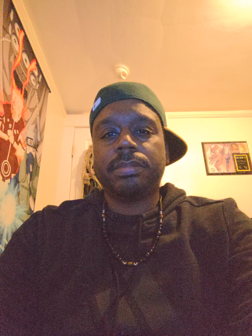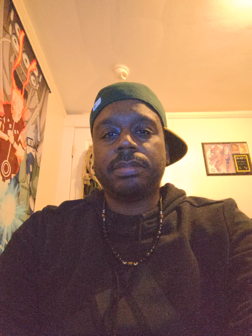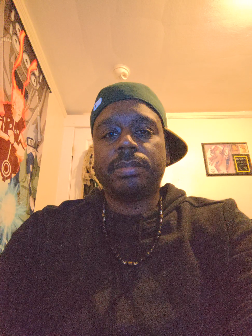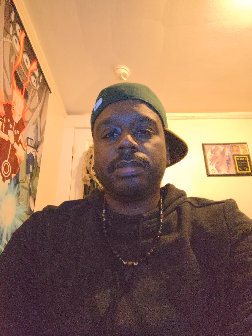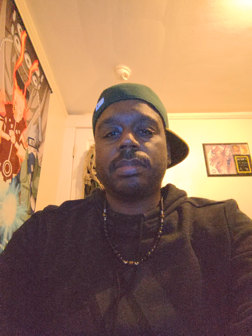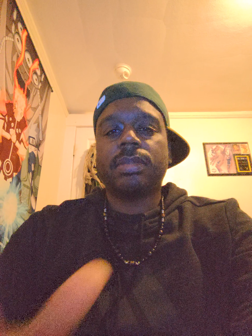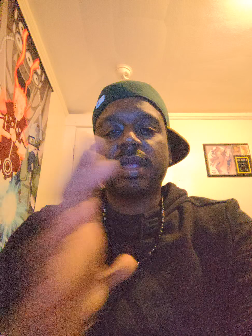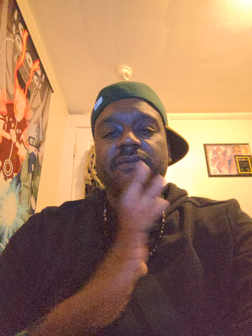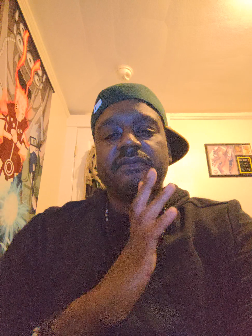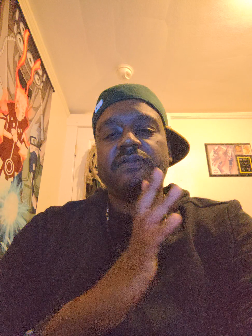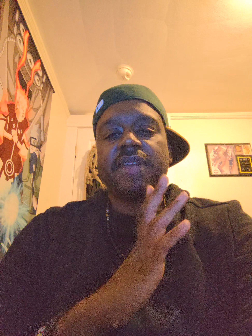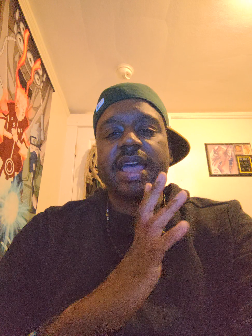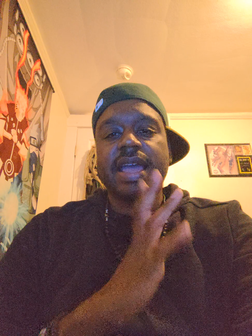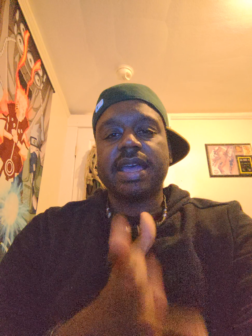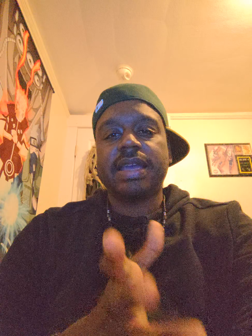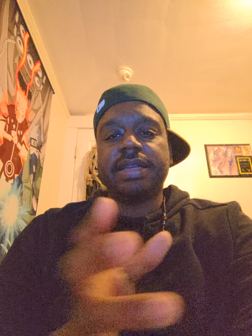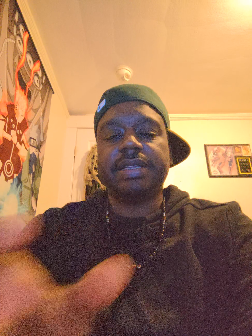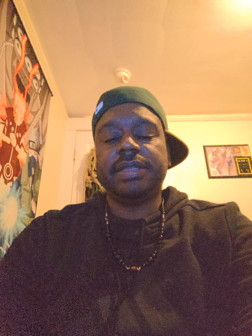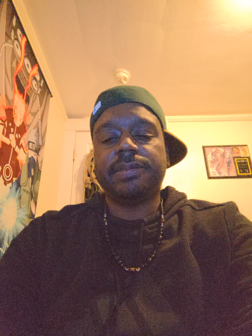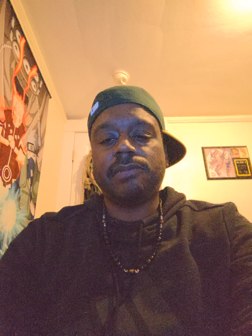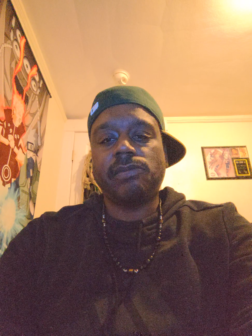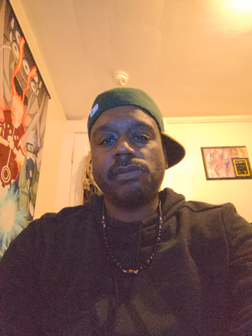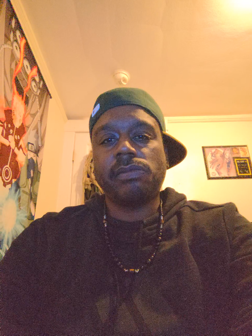fine